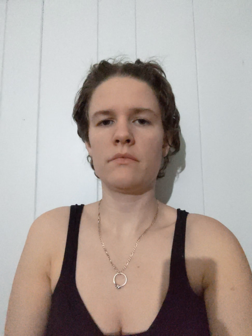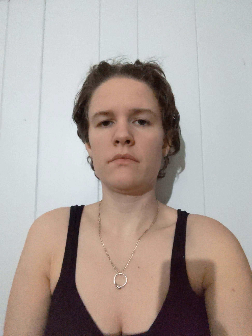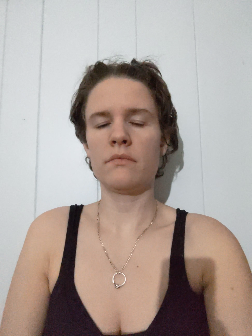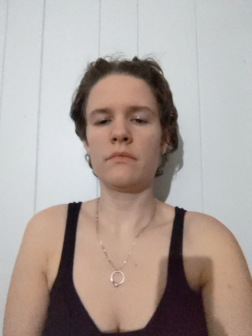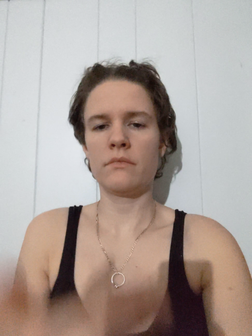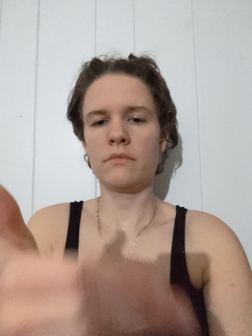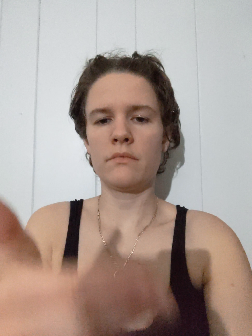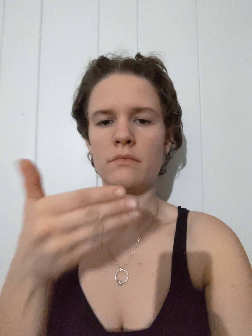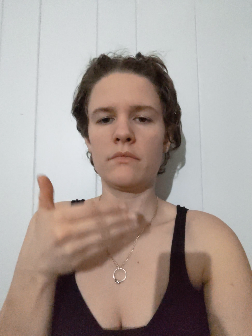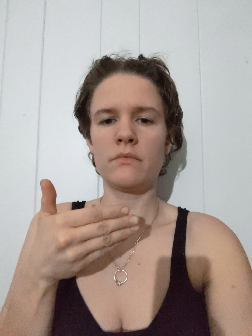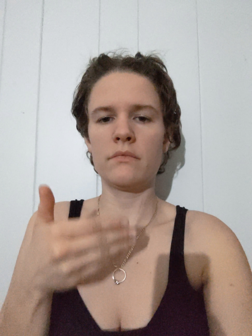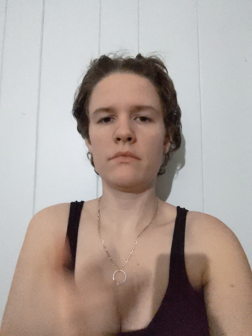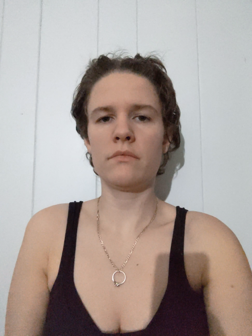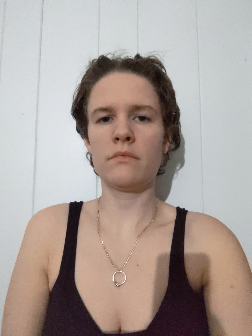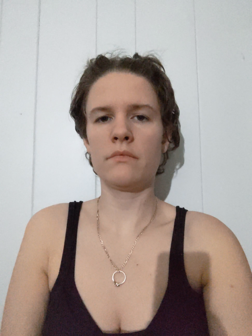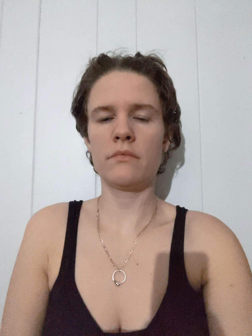before